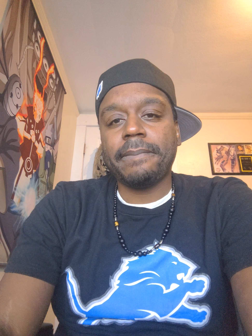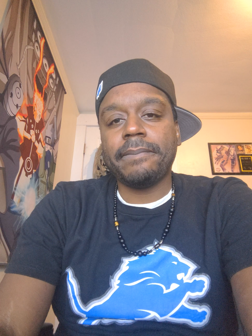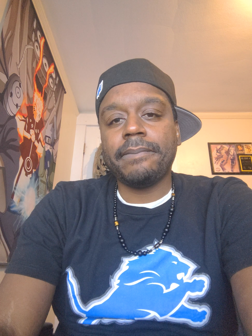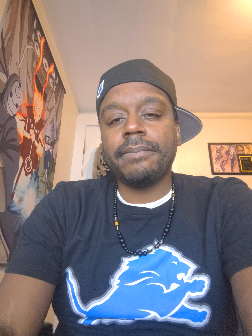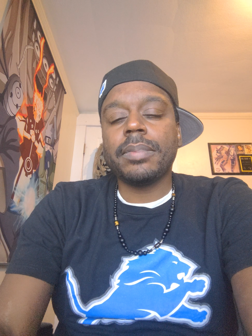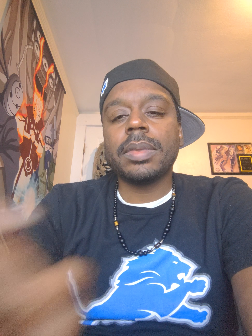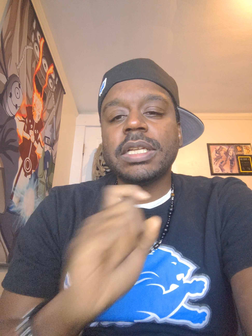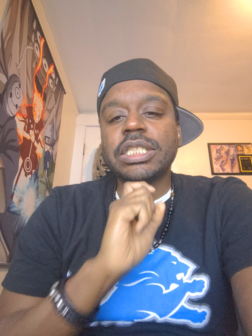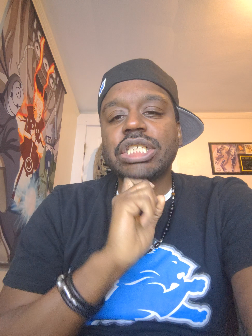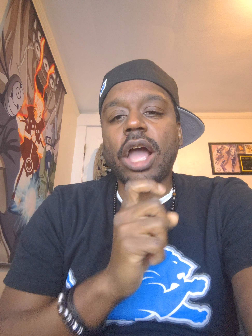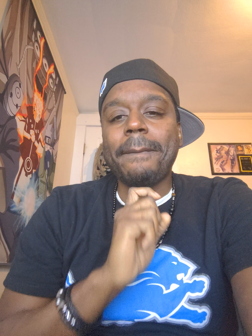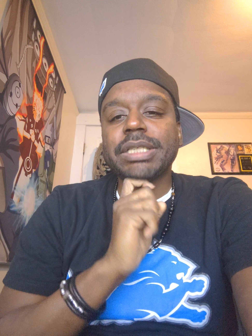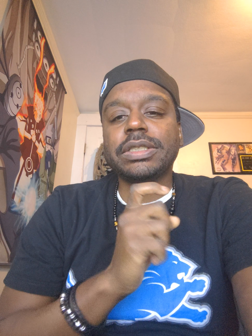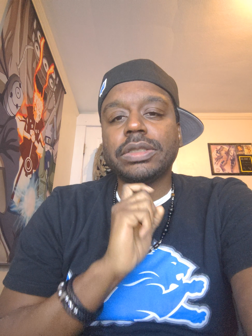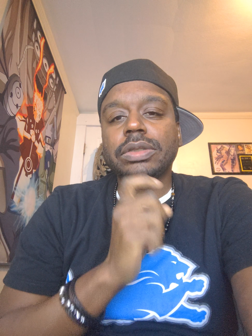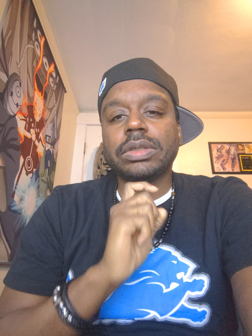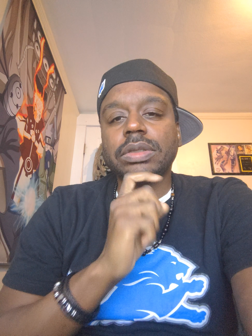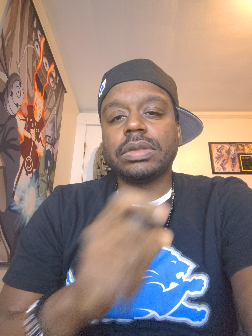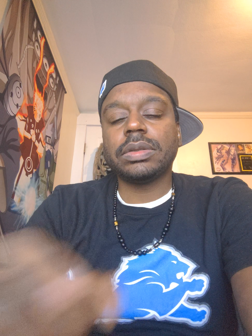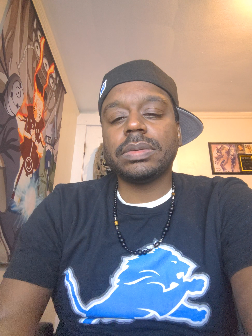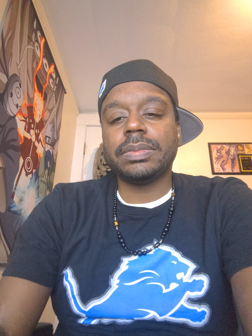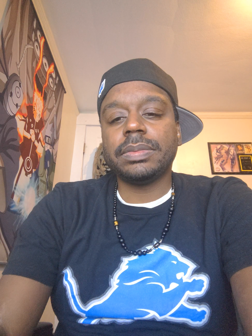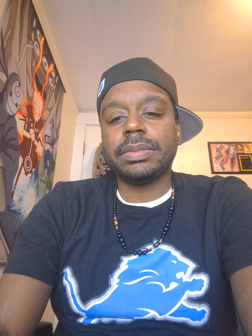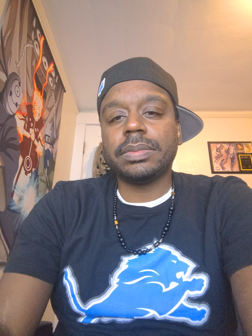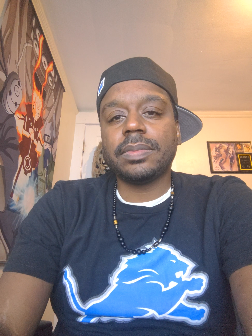garbage